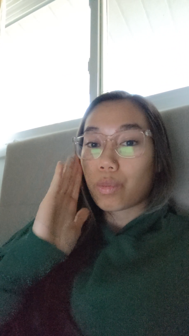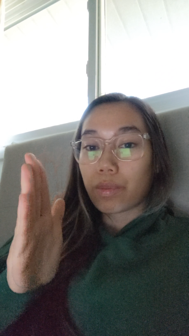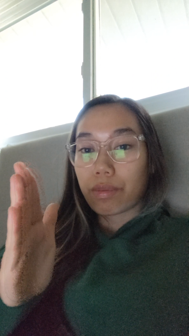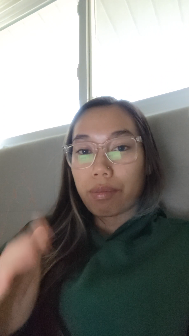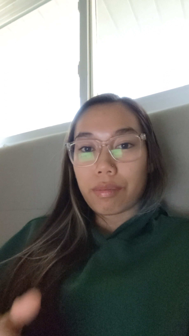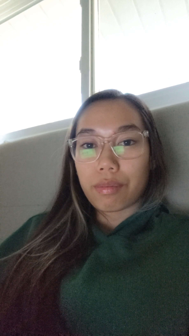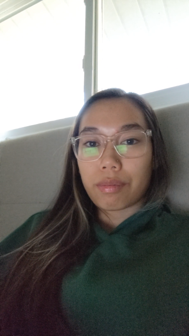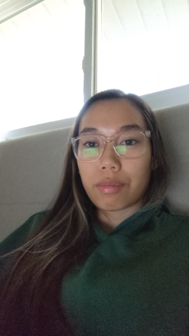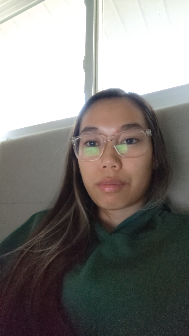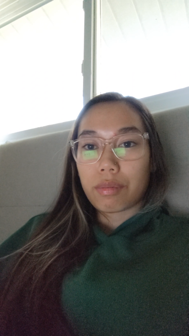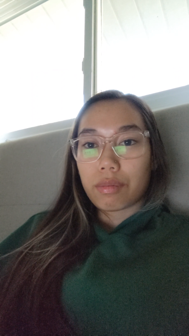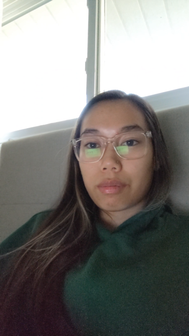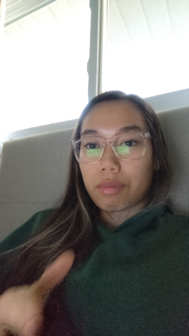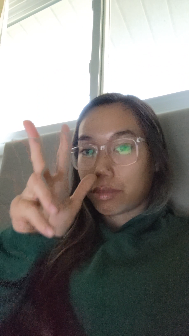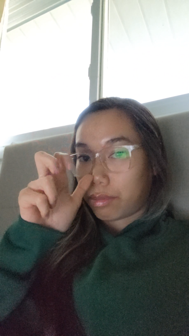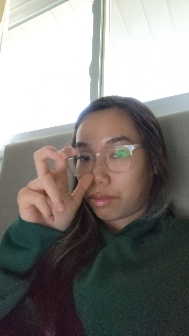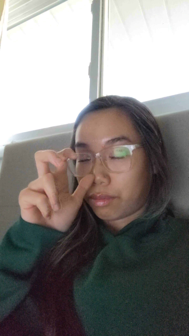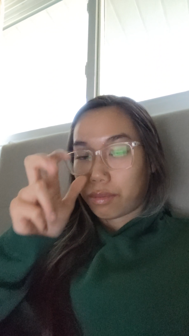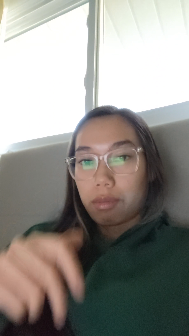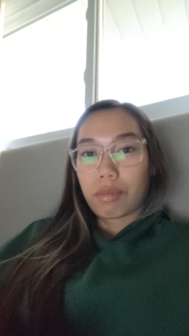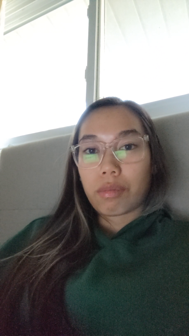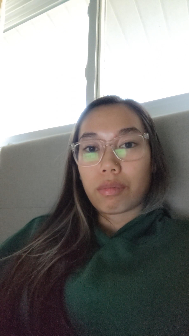ant